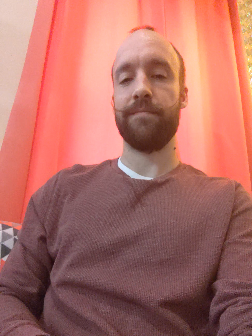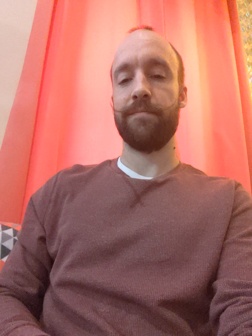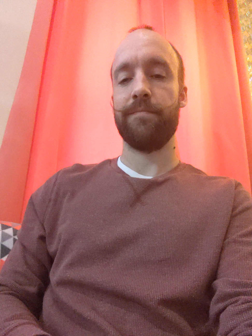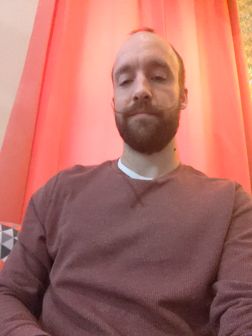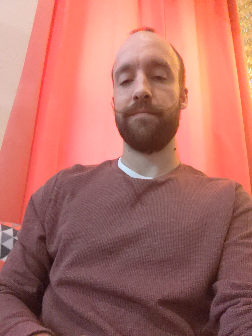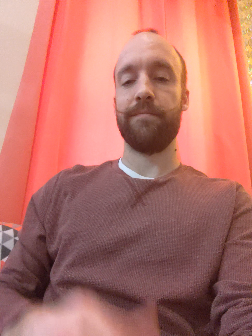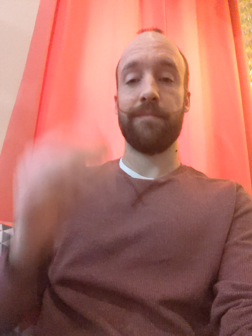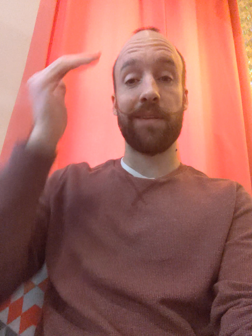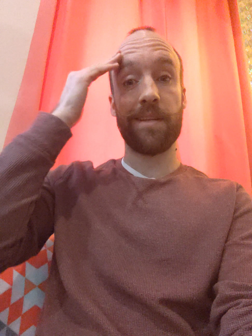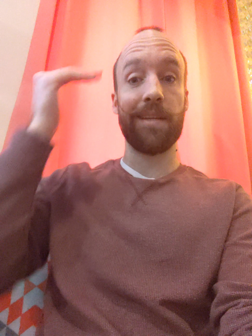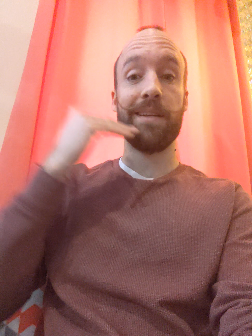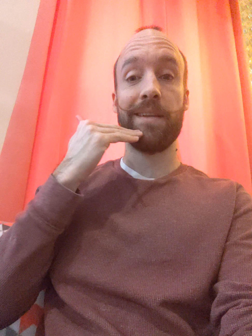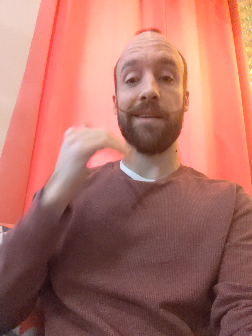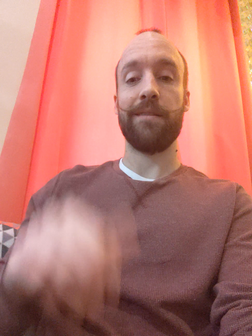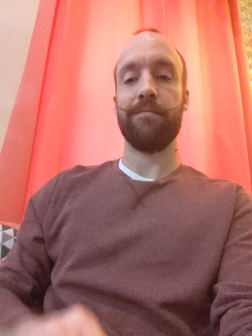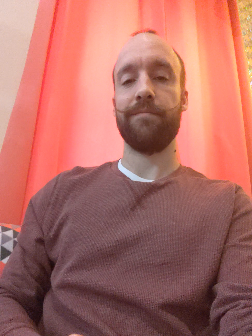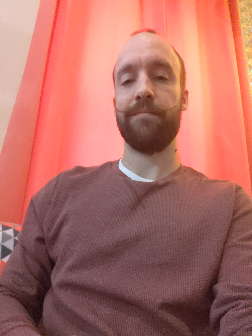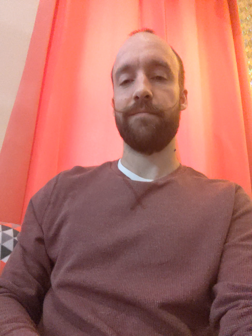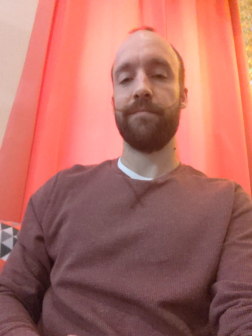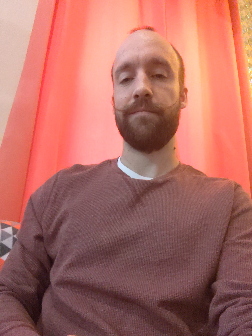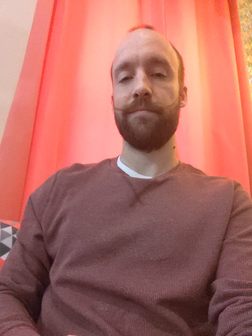head